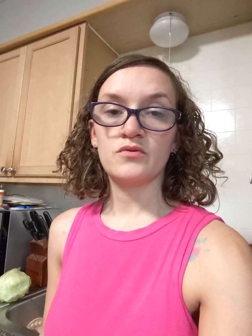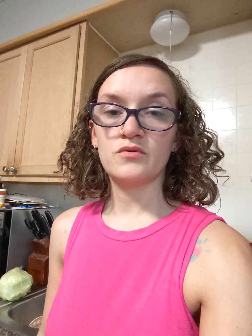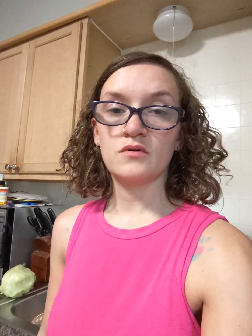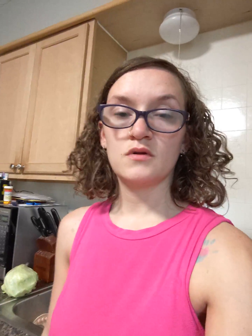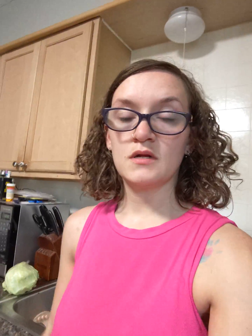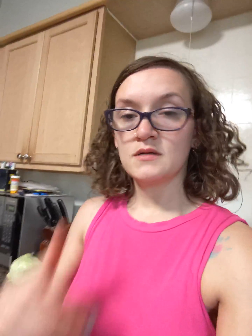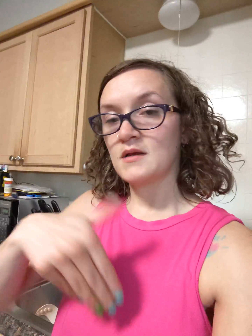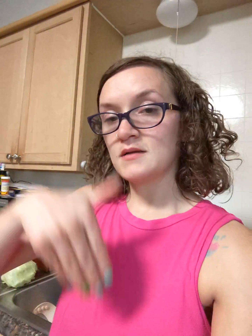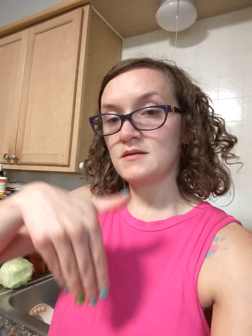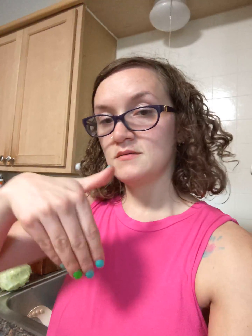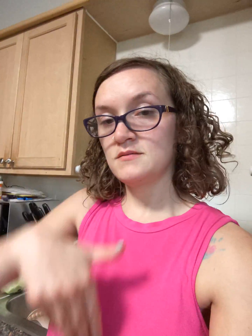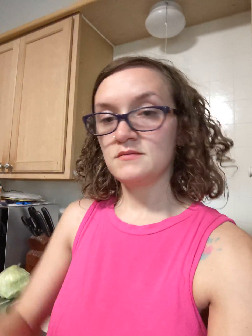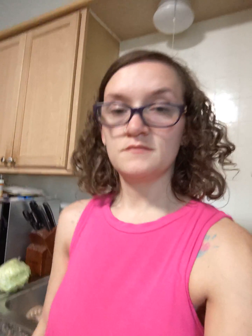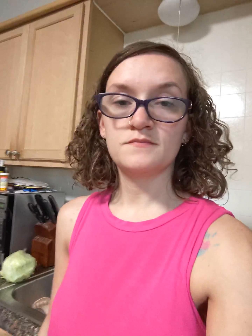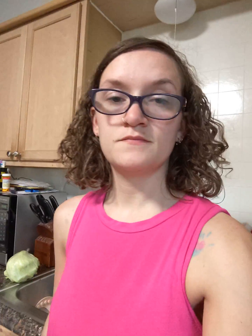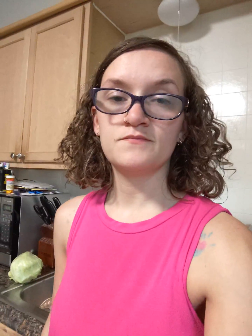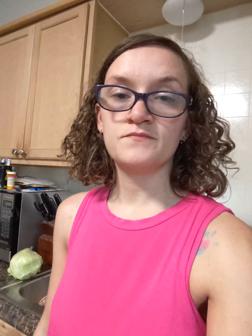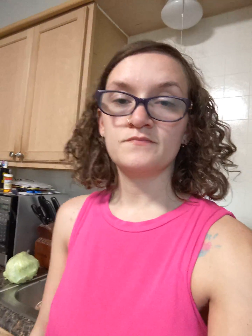night night